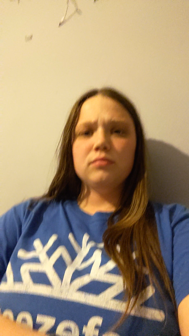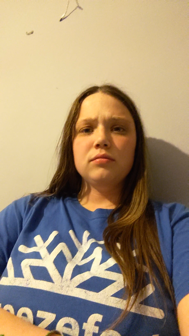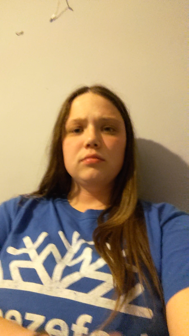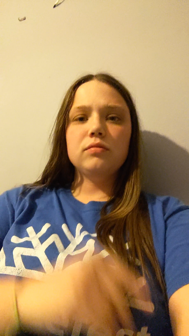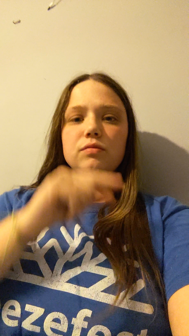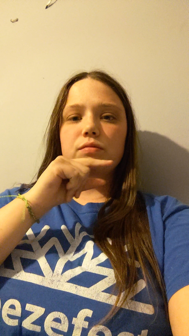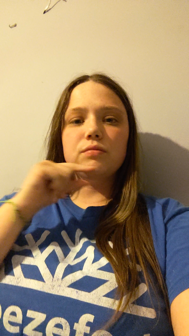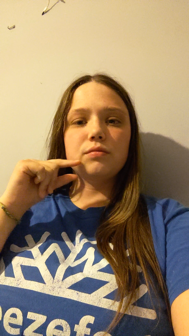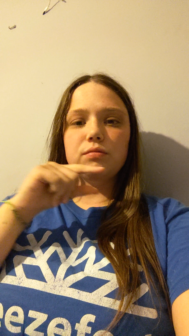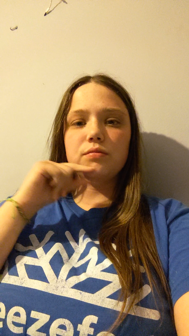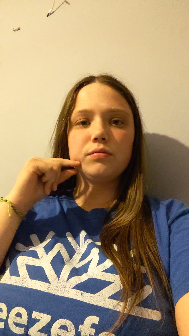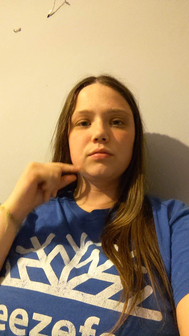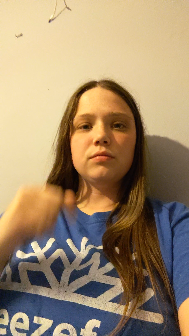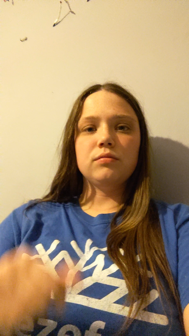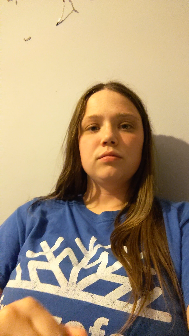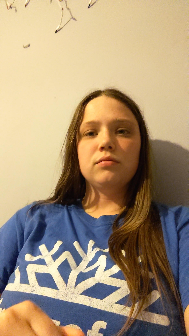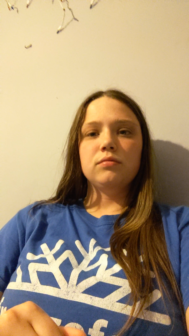glue